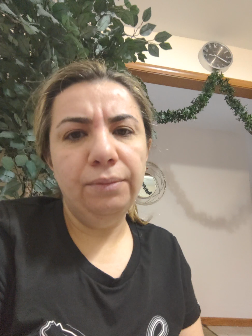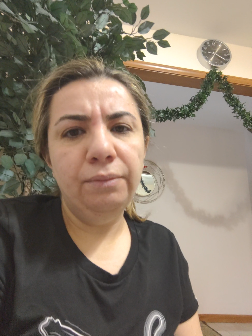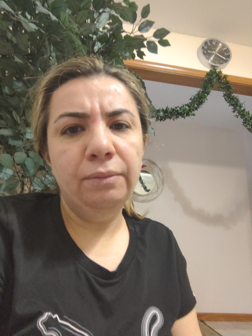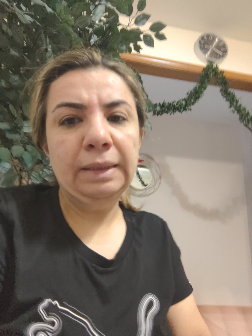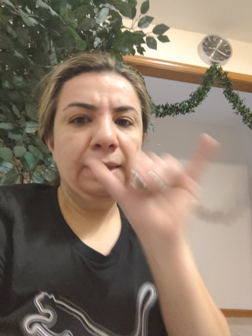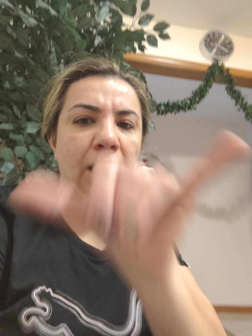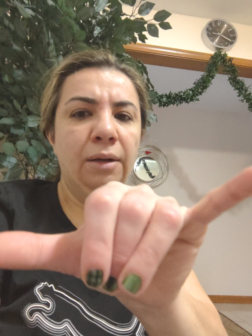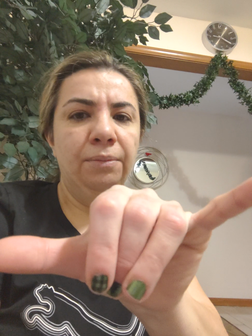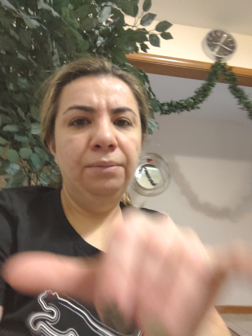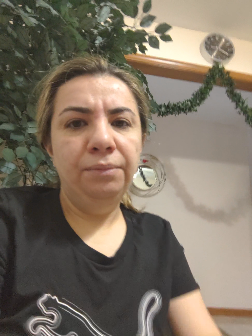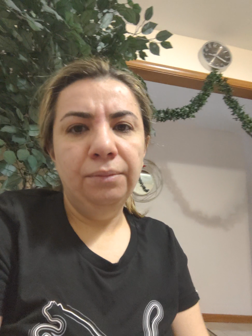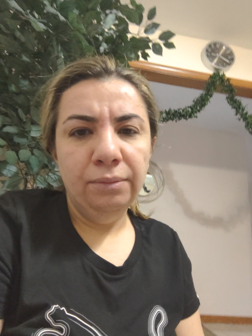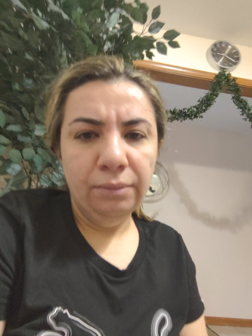stay